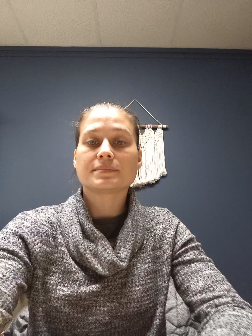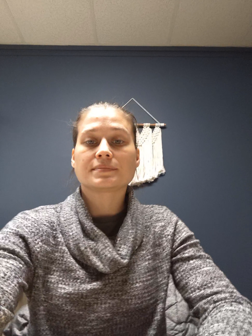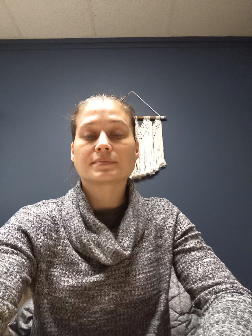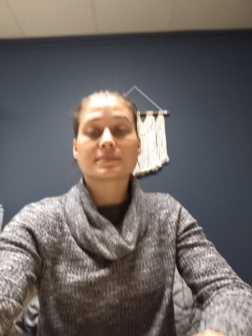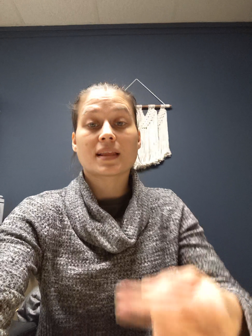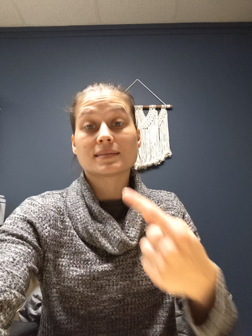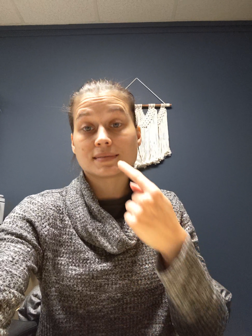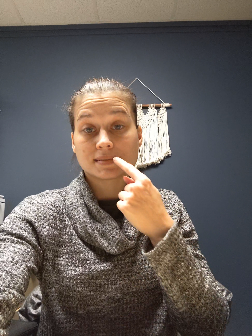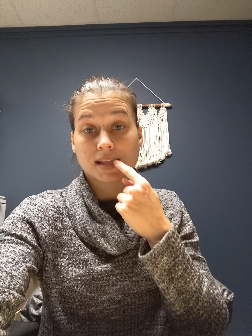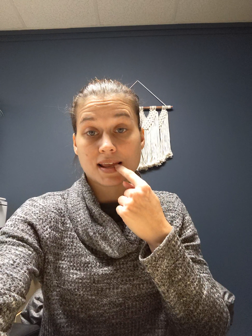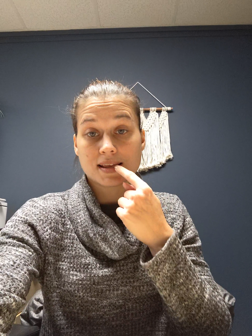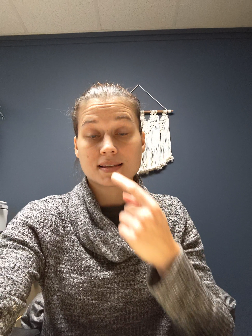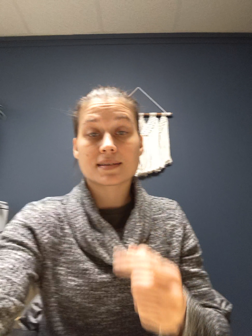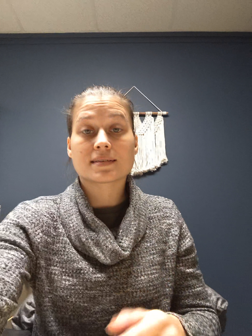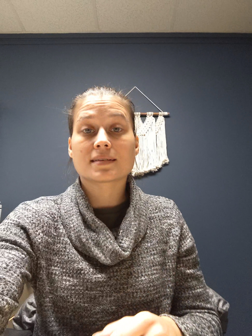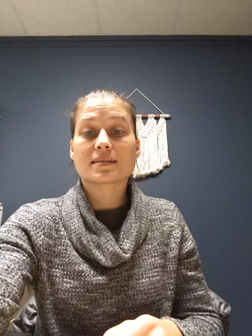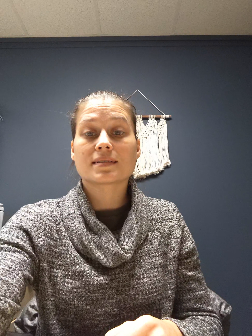tongue